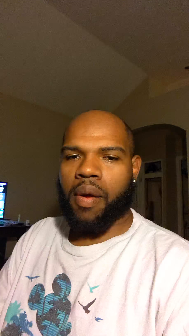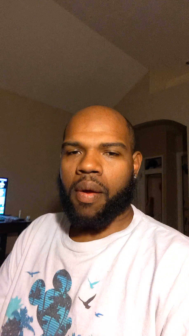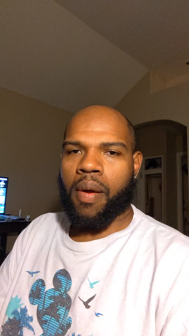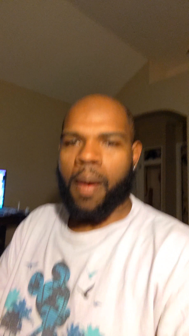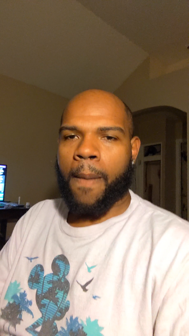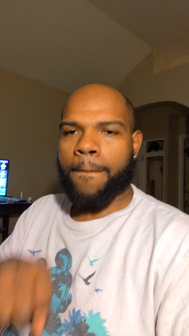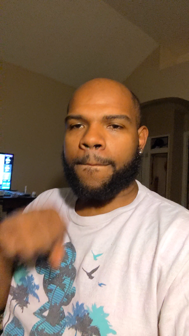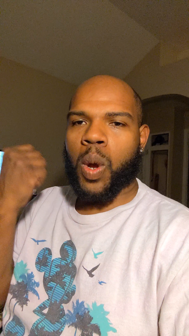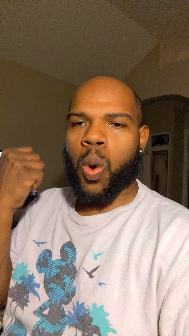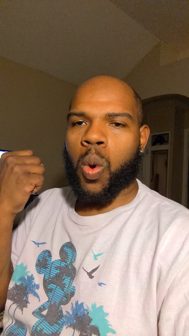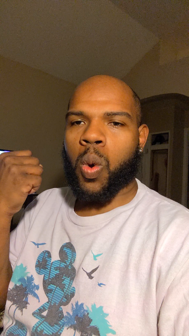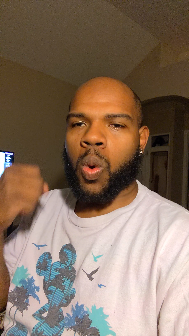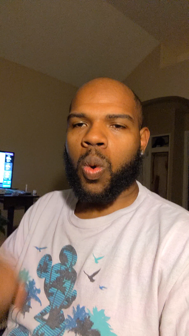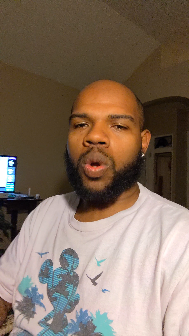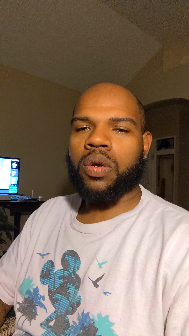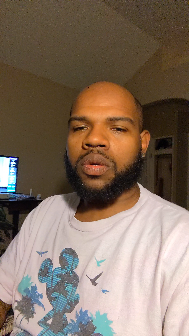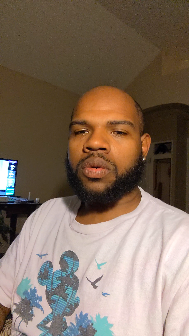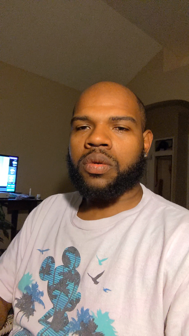broken